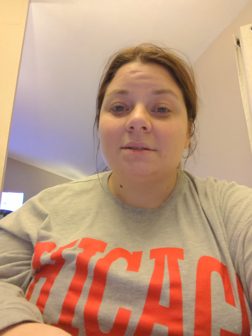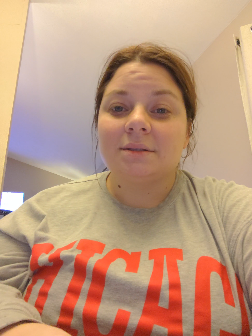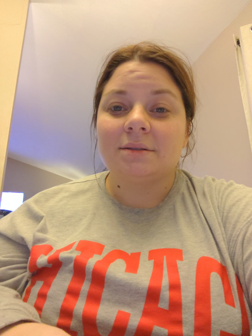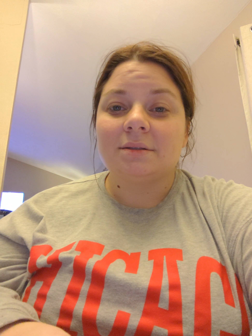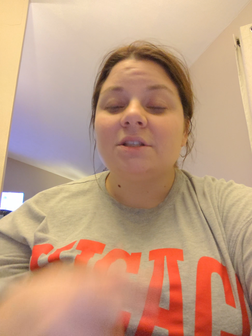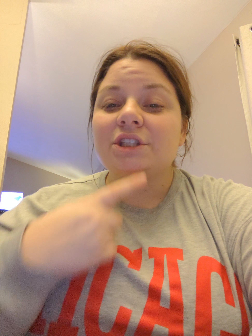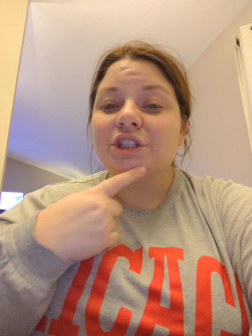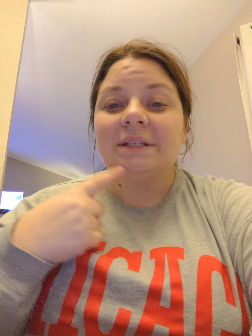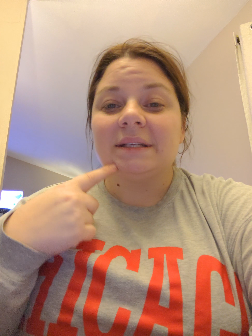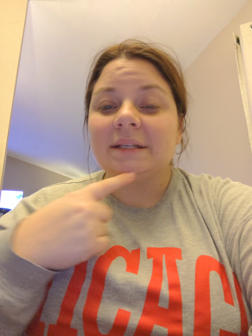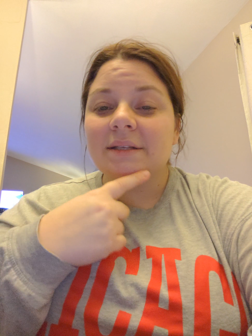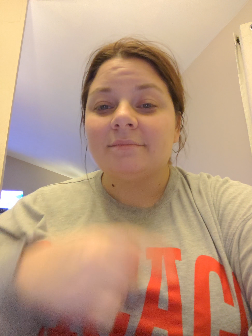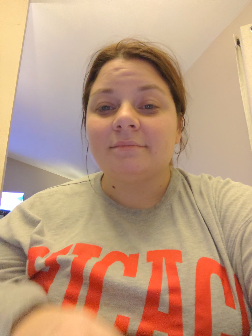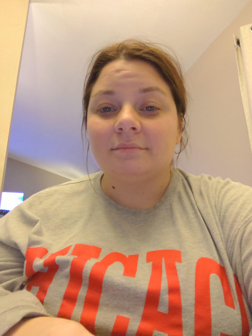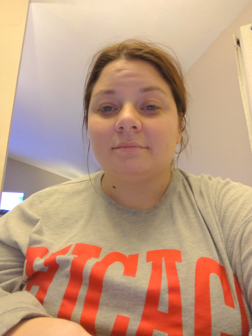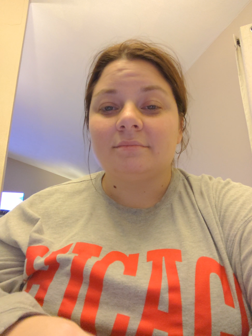chin